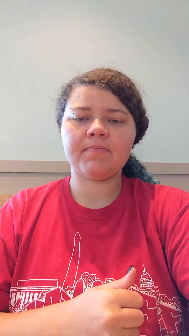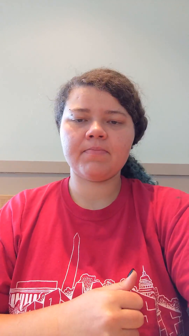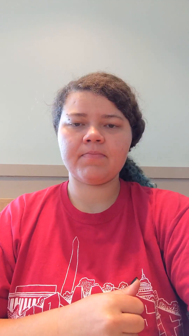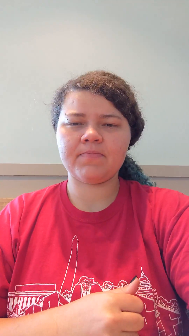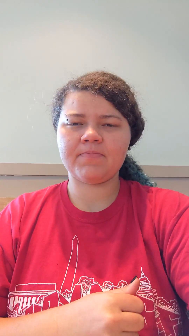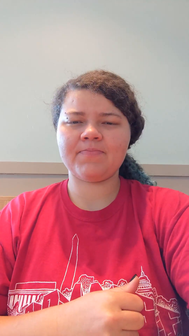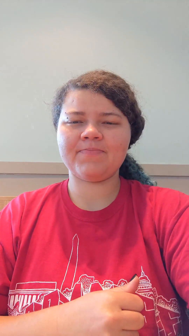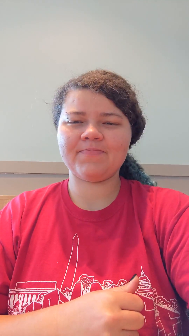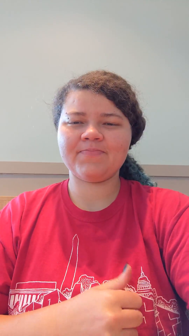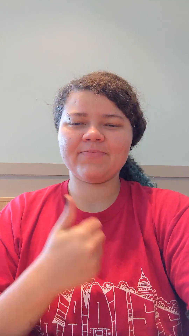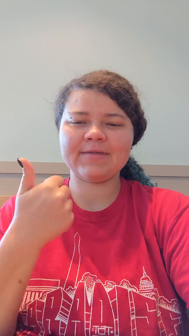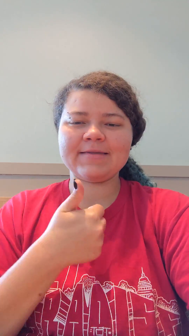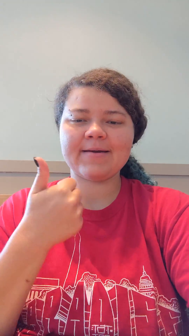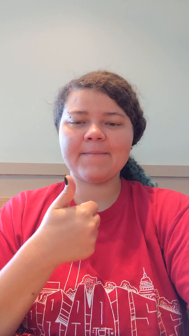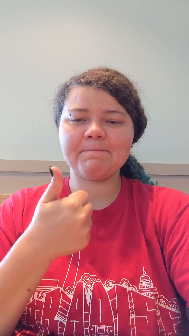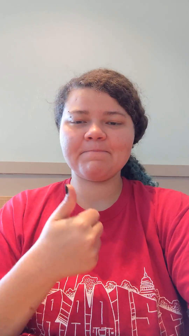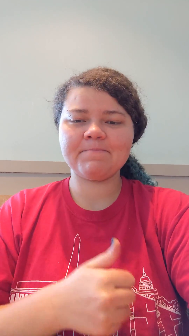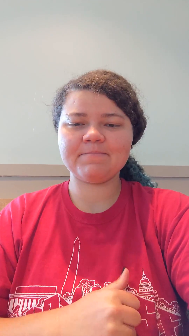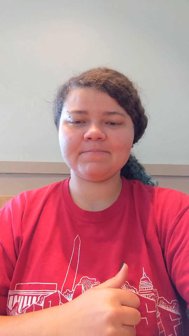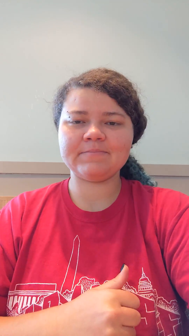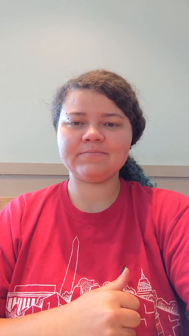game